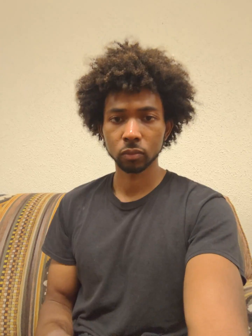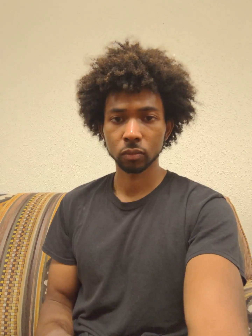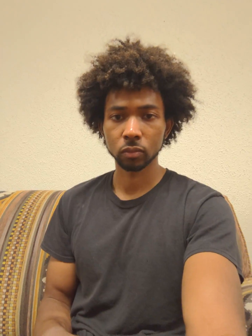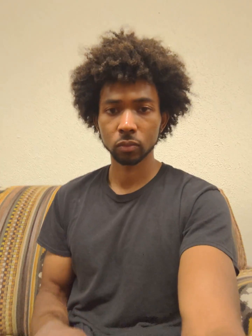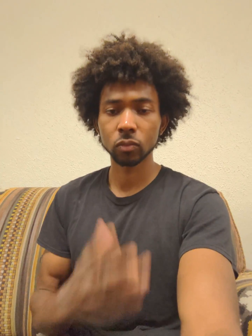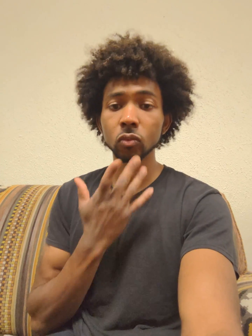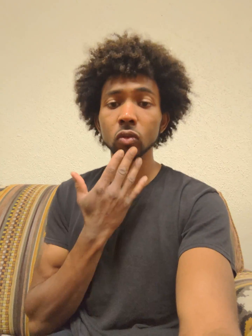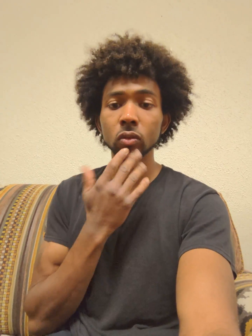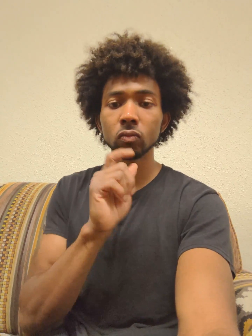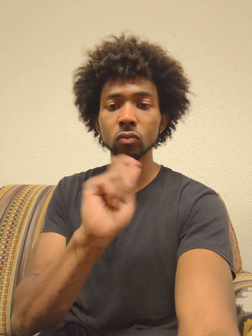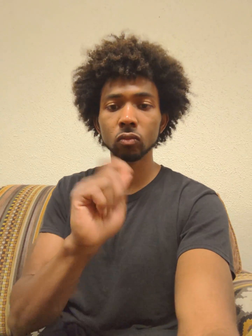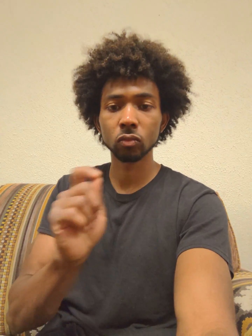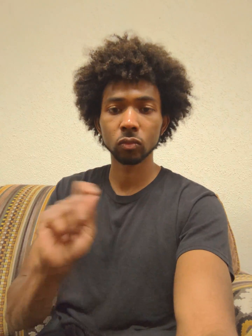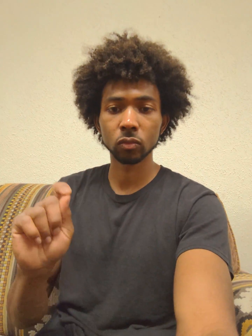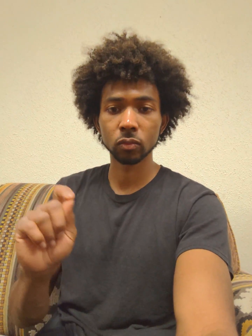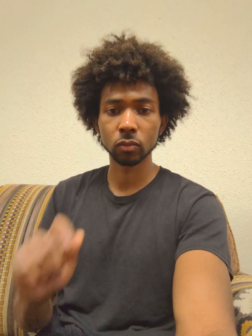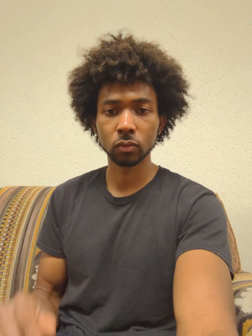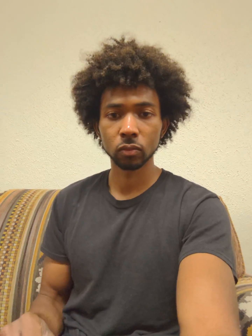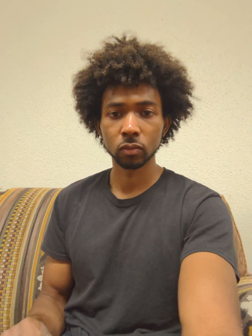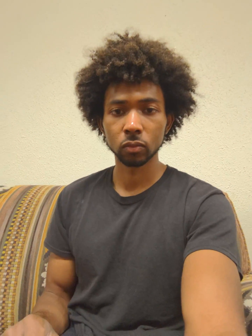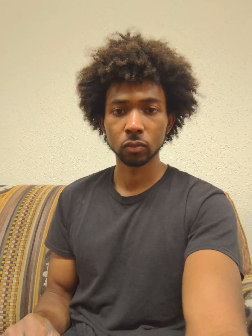crayon